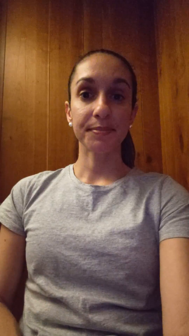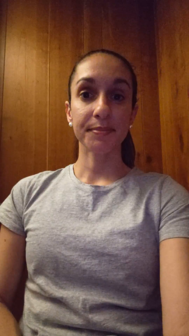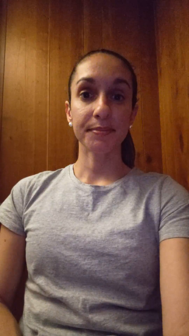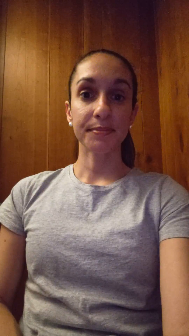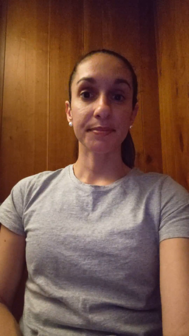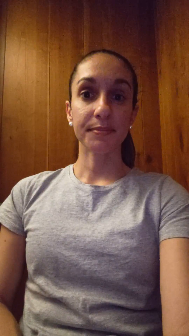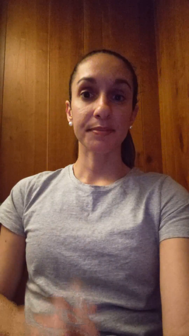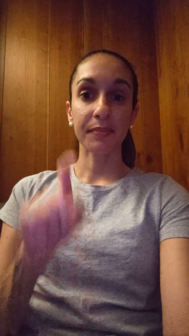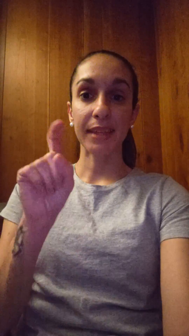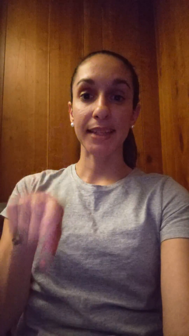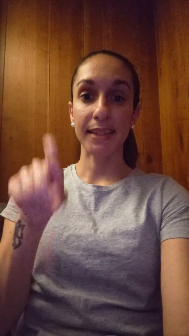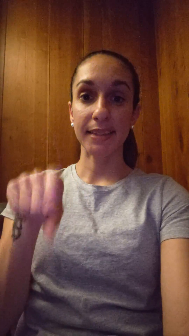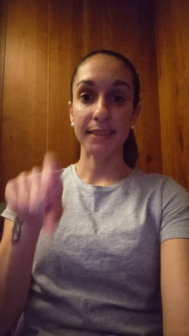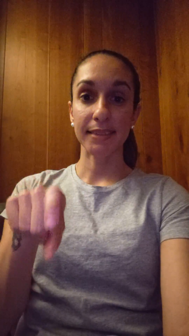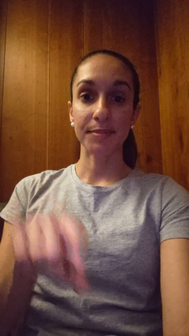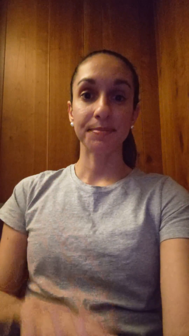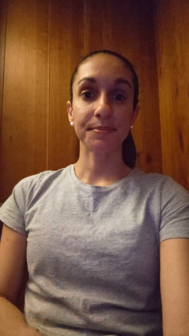need